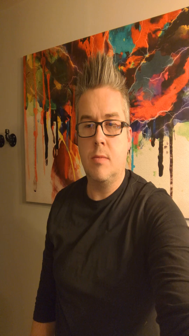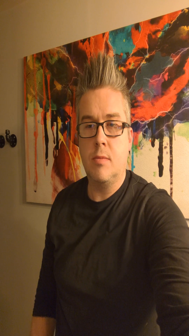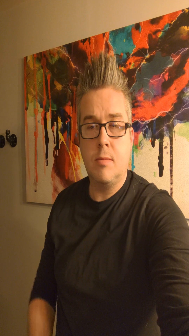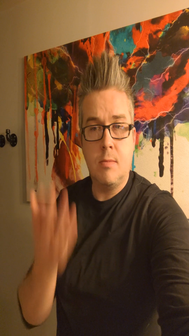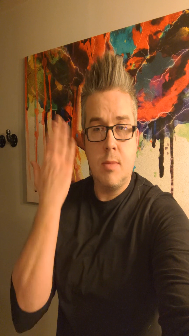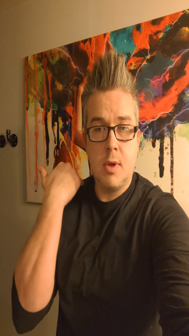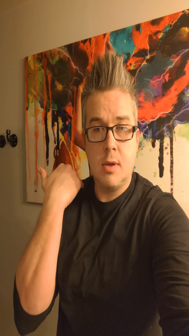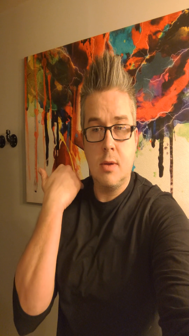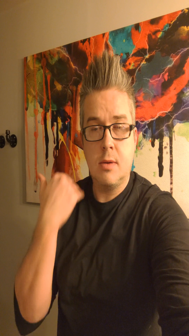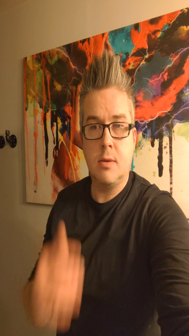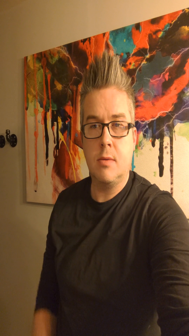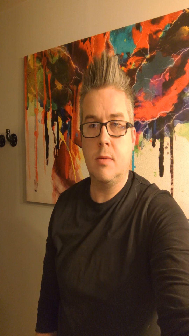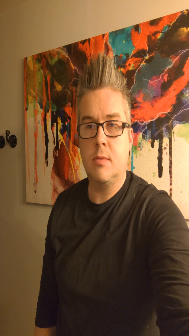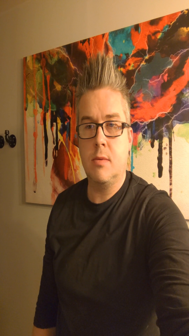before